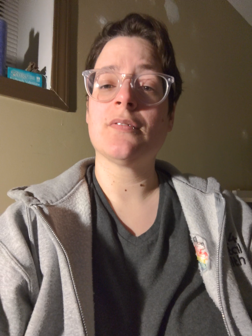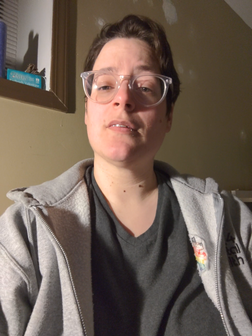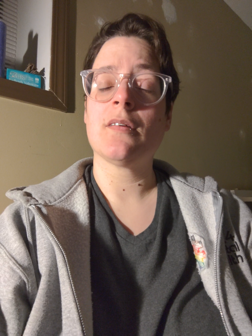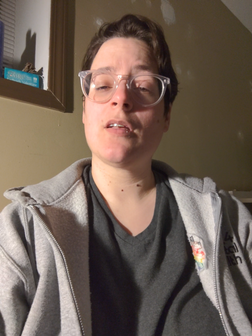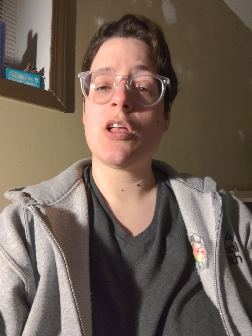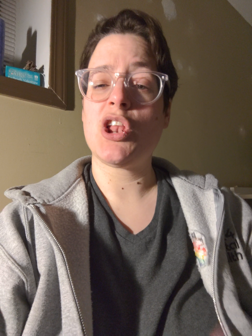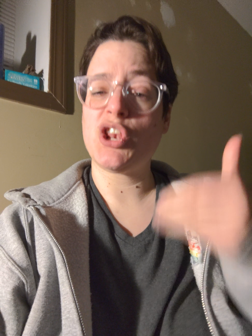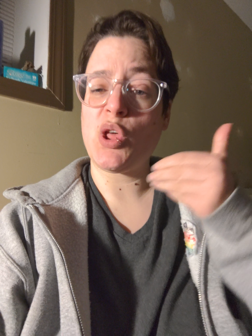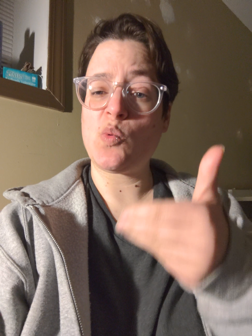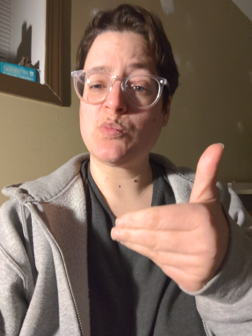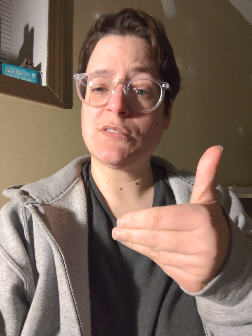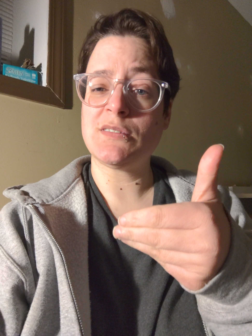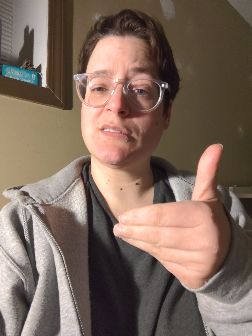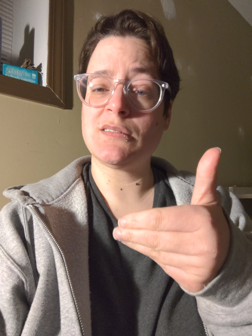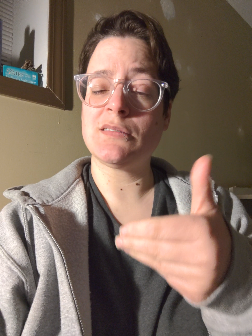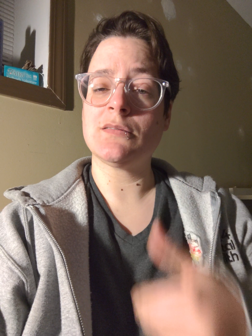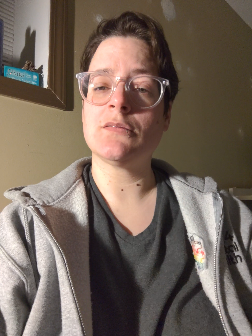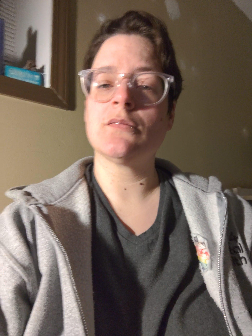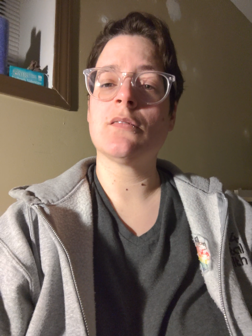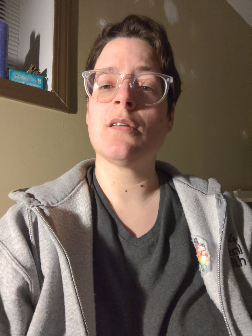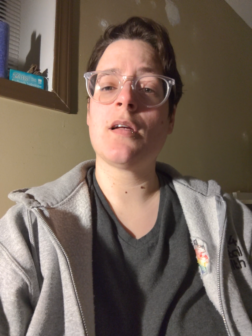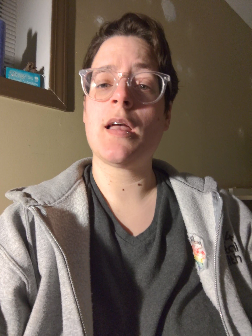close